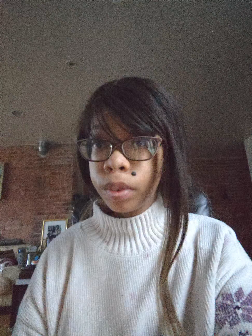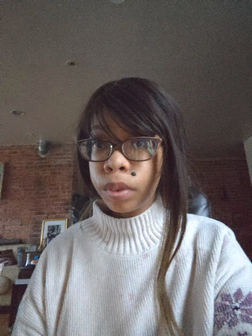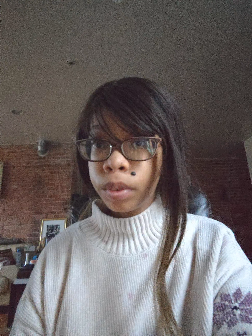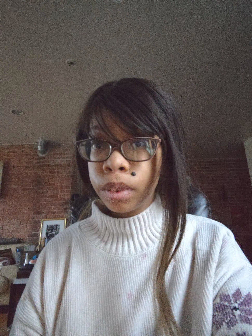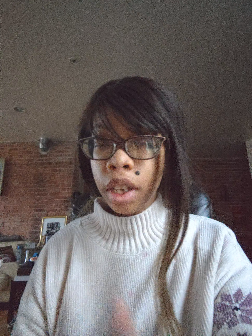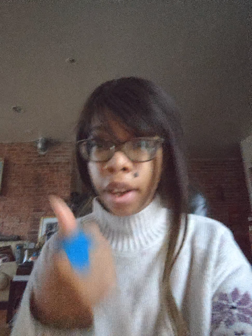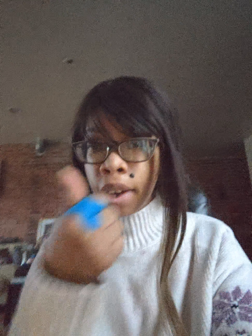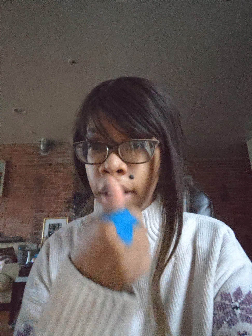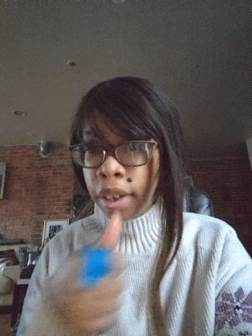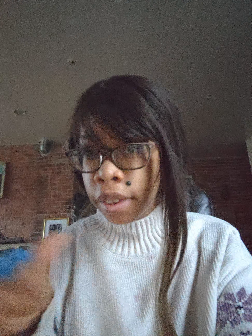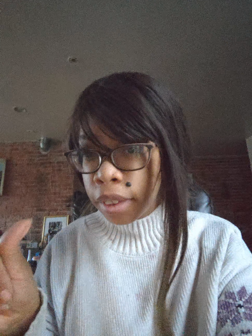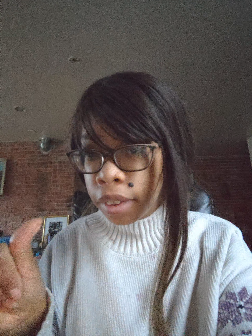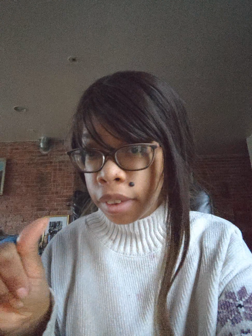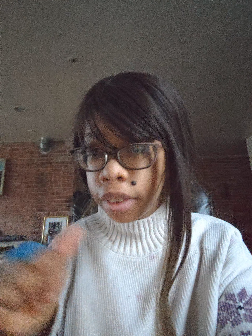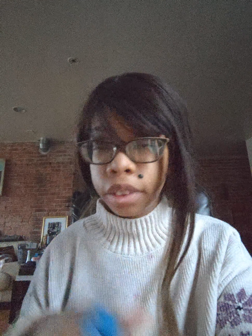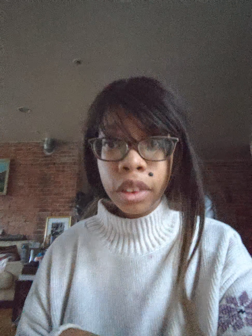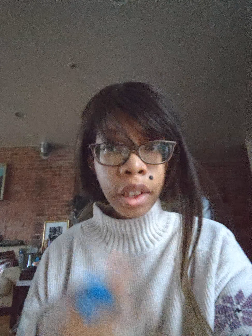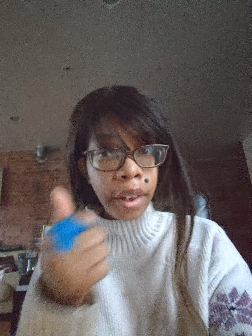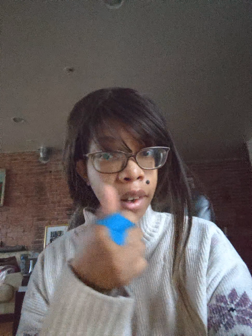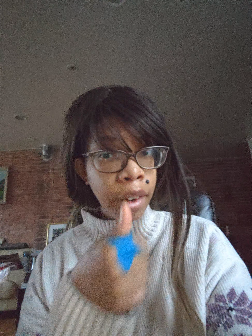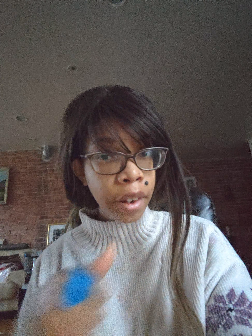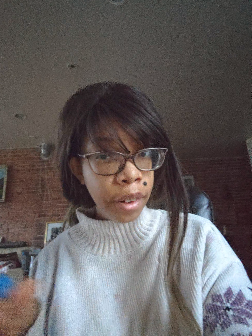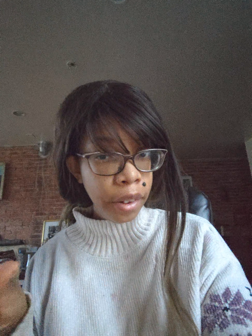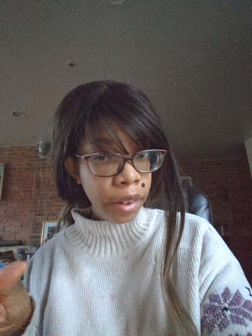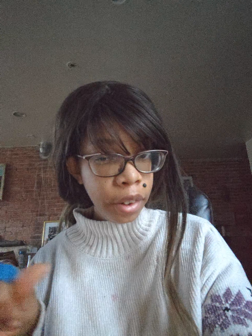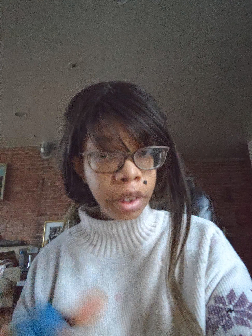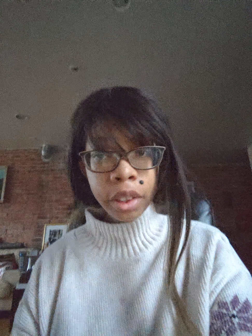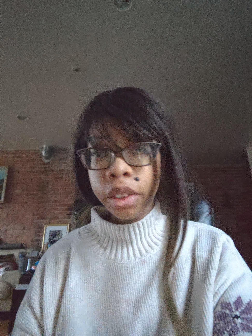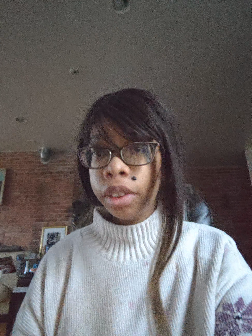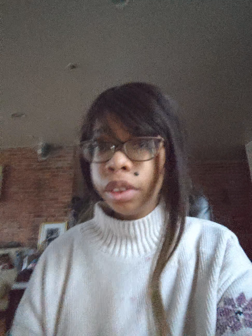any